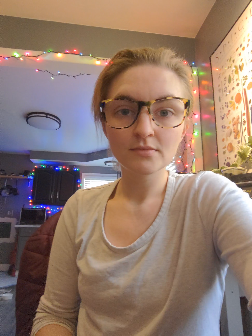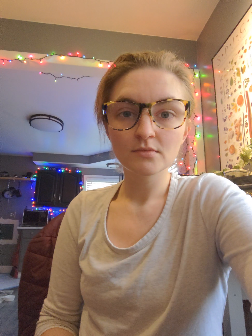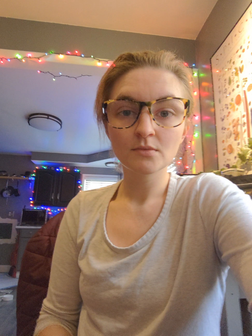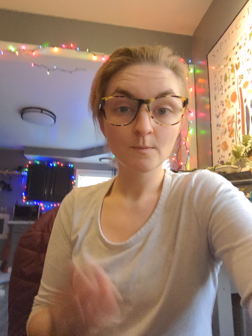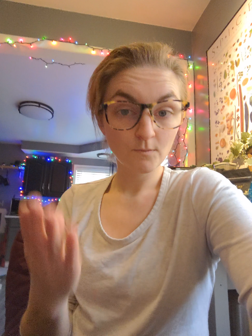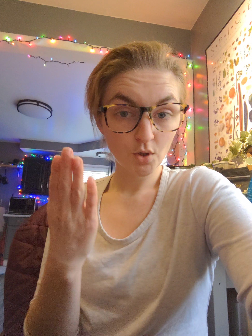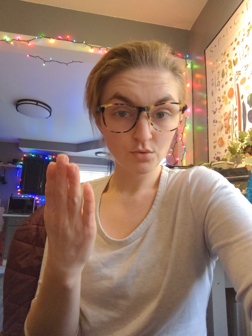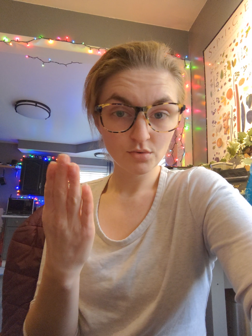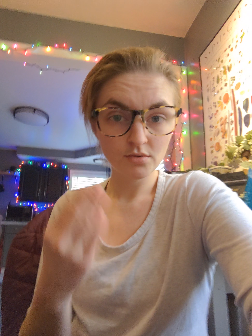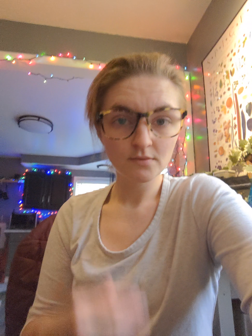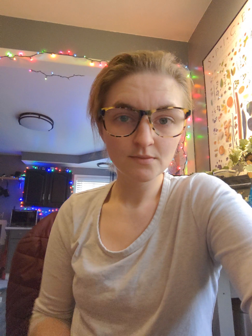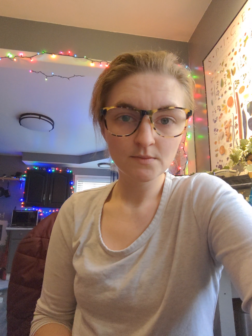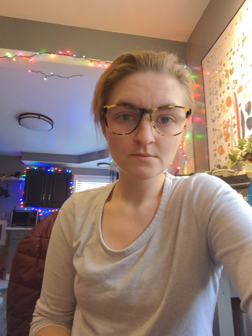morning